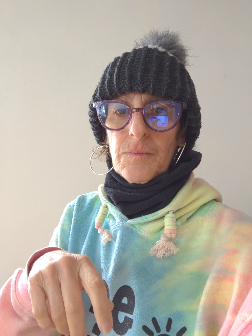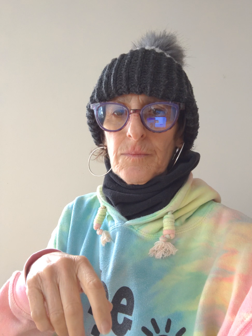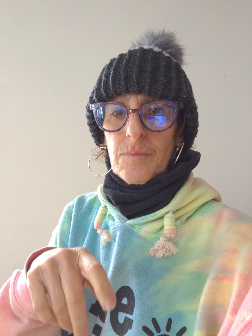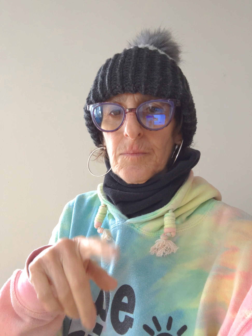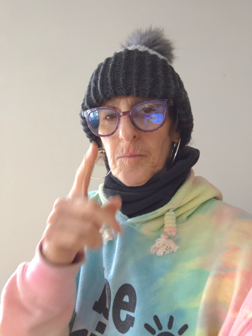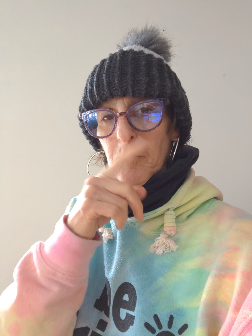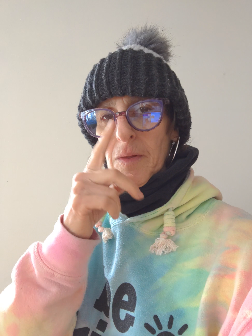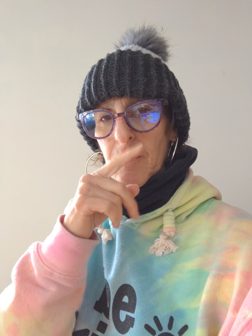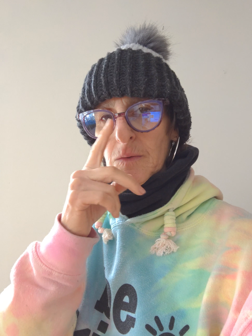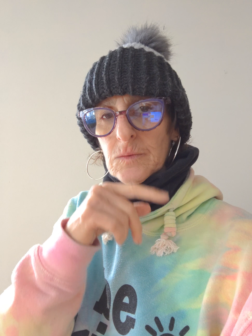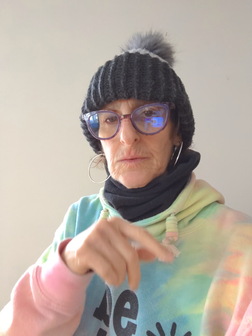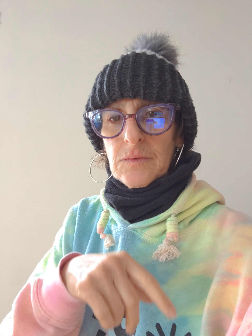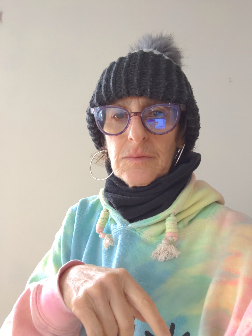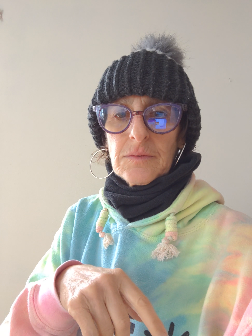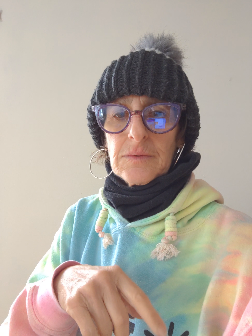mouse